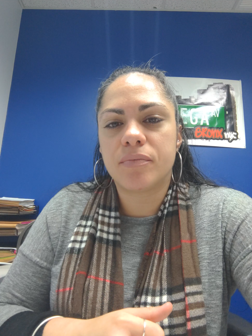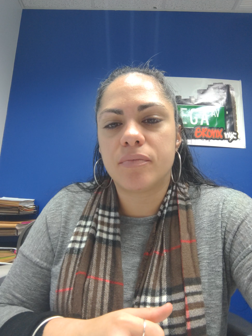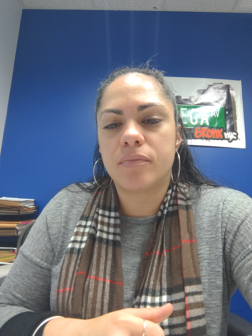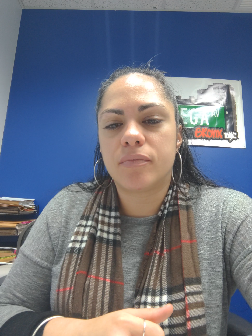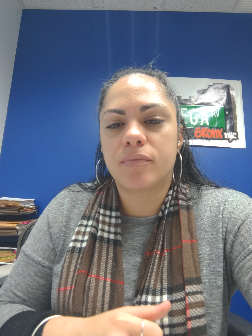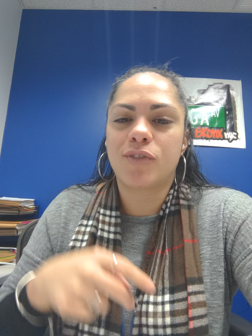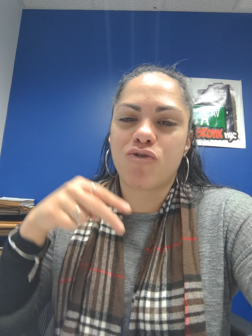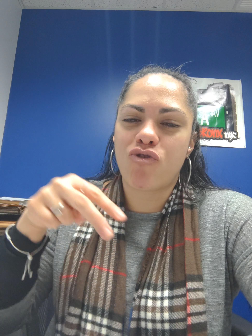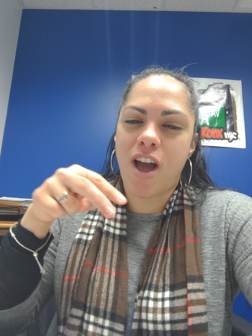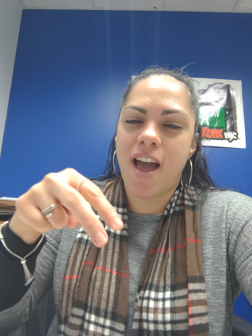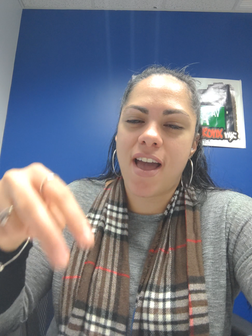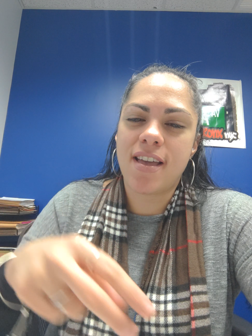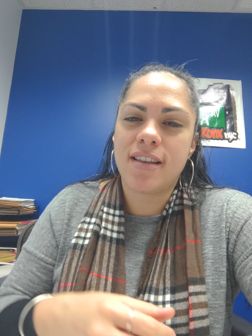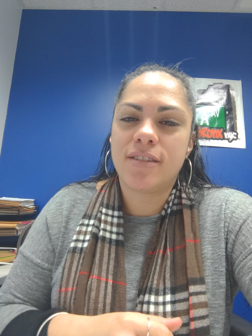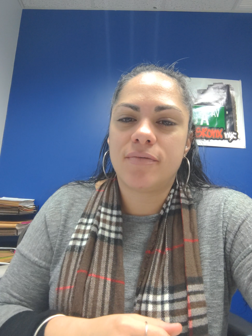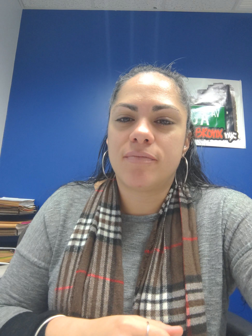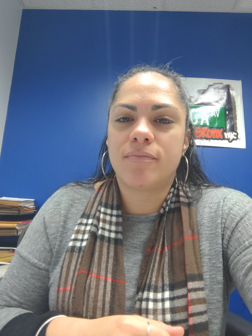ride